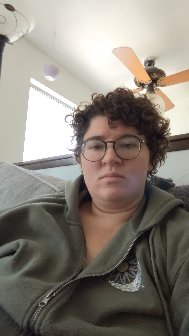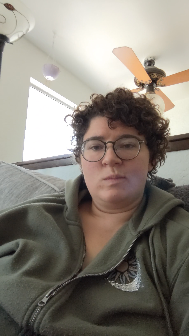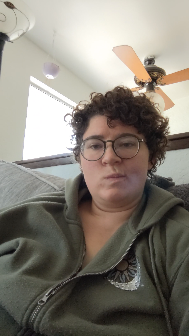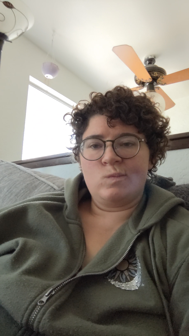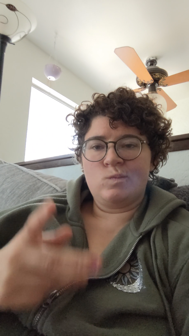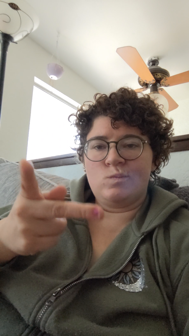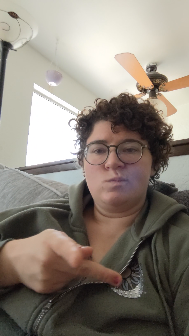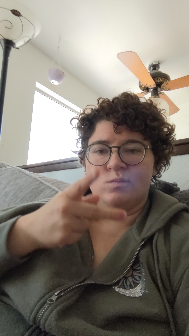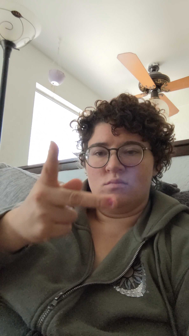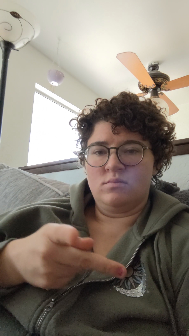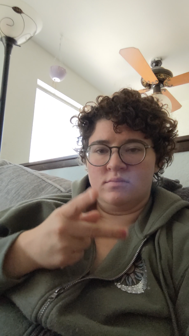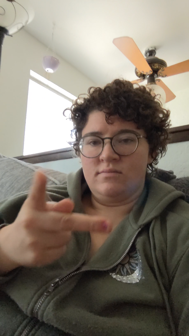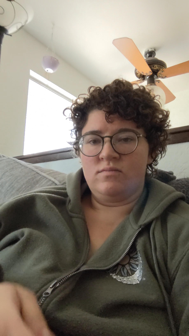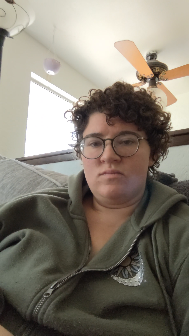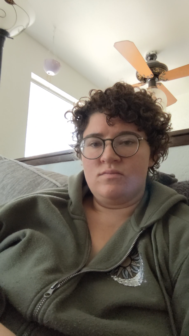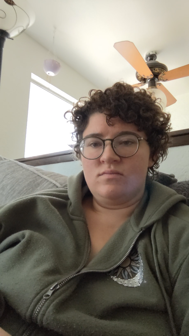careful